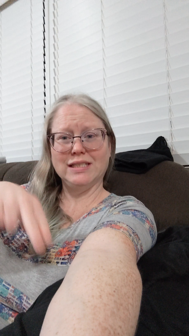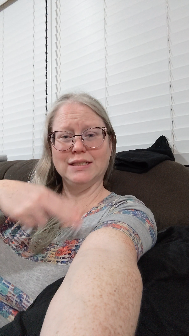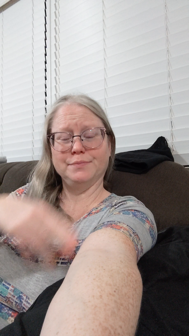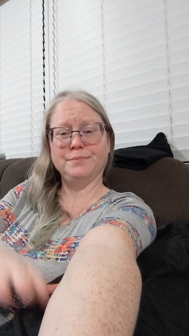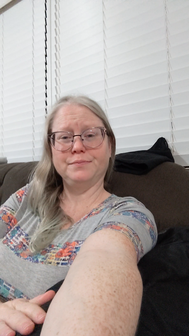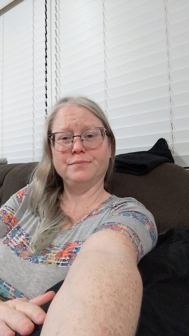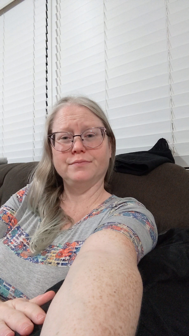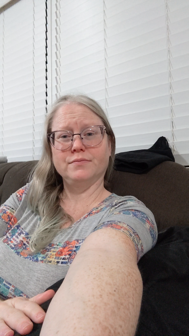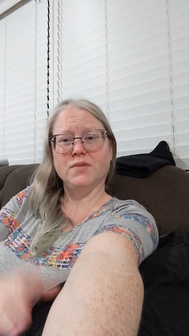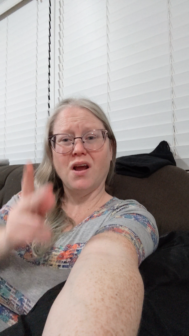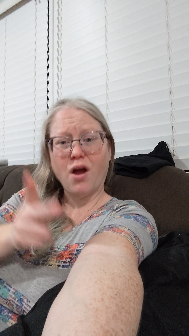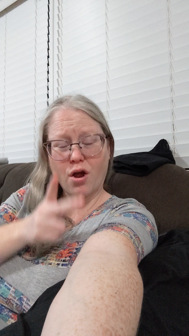careful